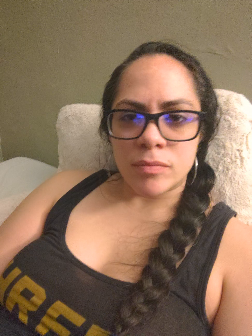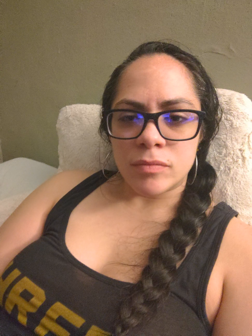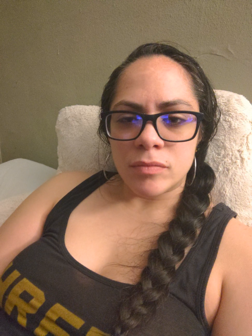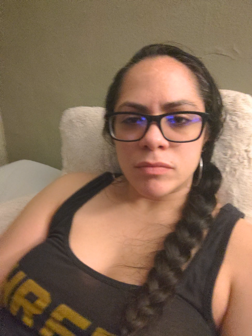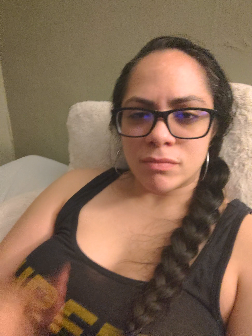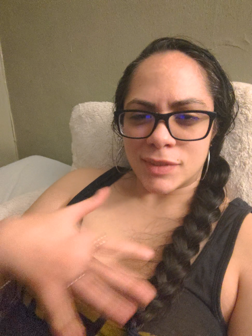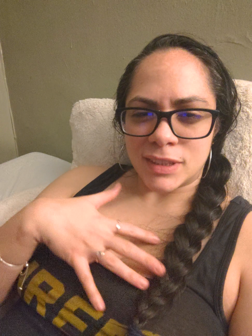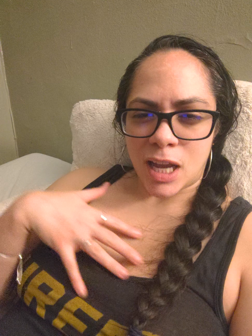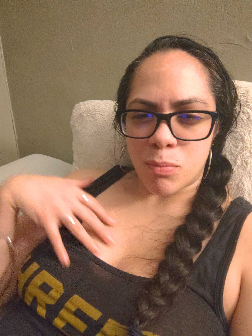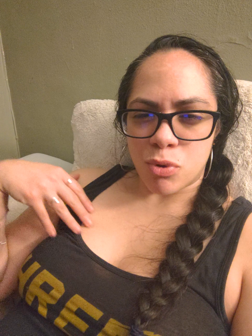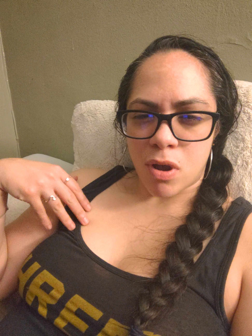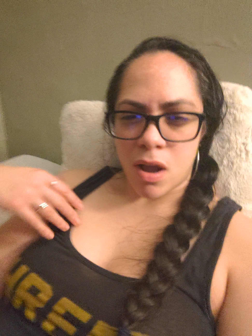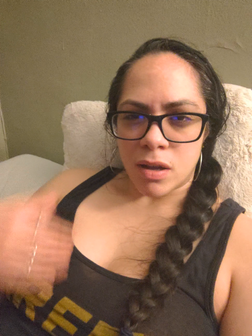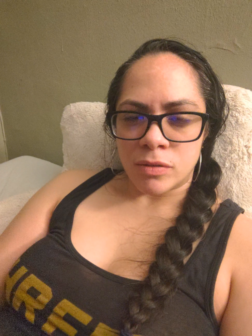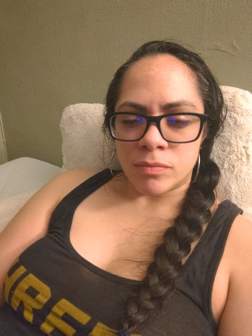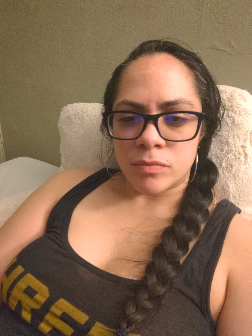zebra